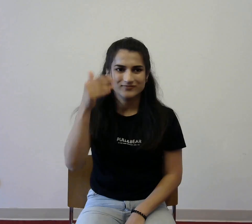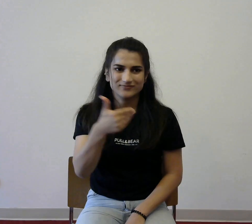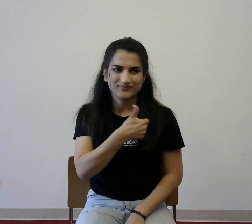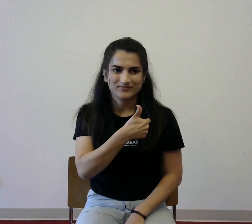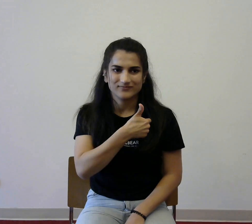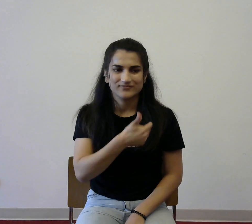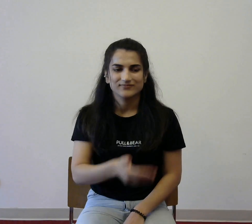istəmək